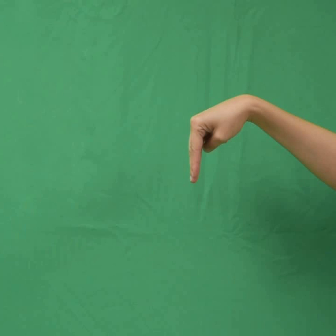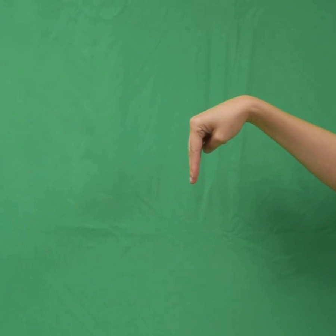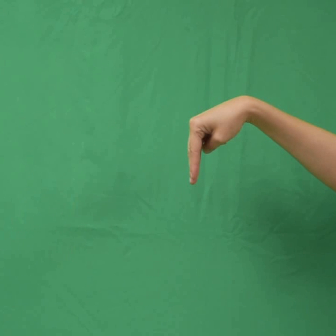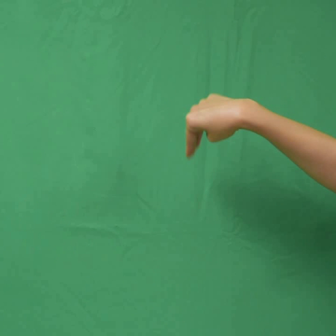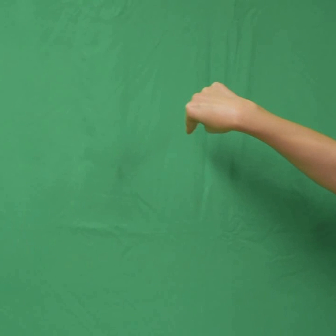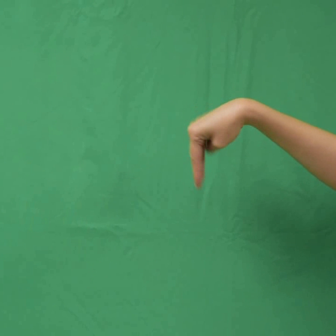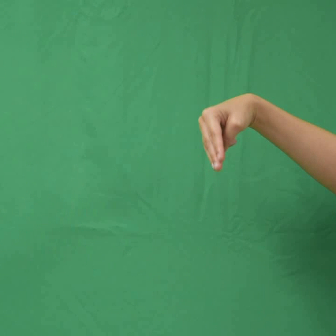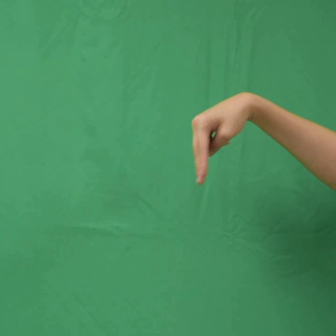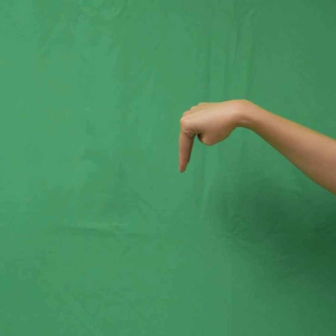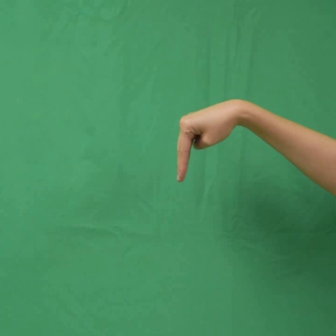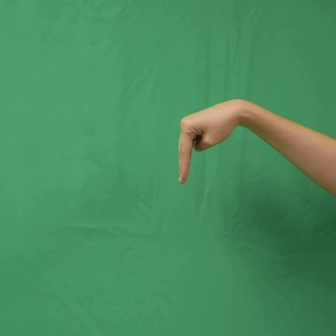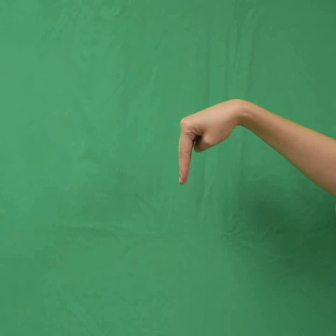Ñ